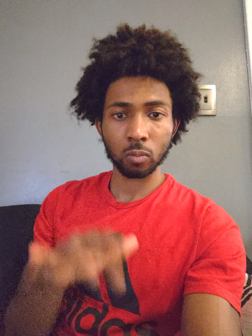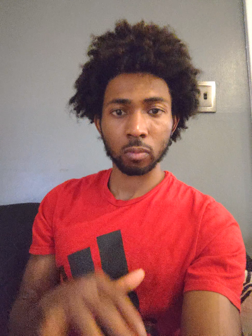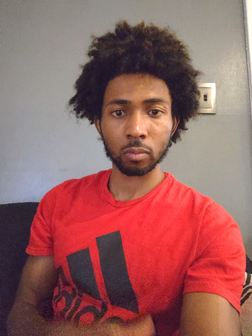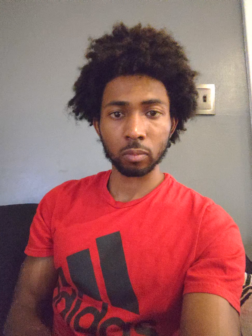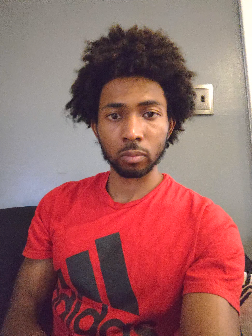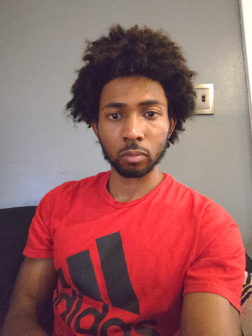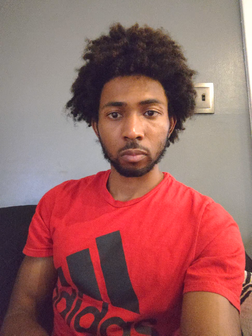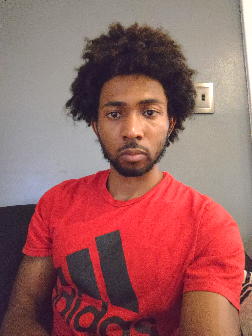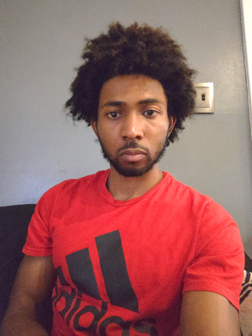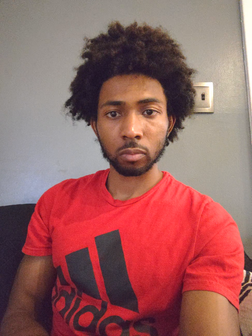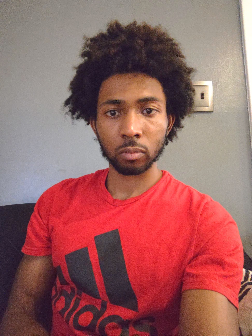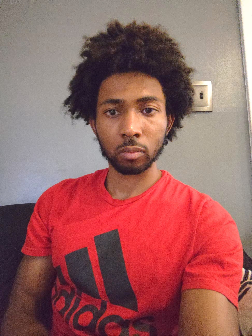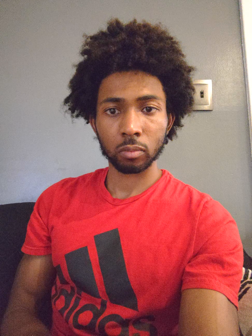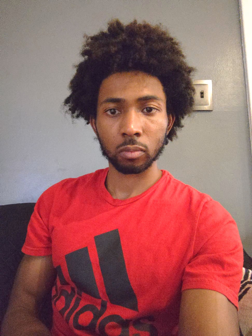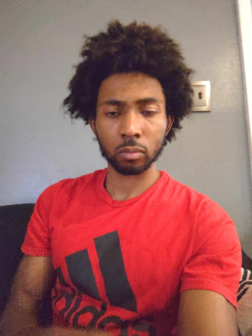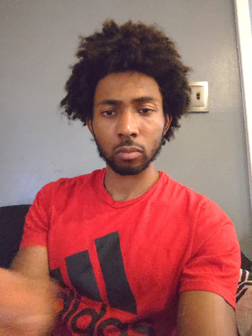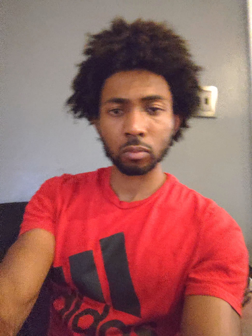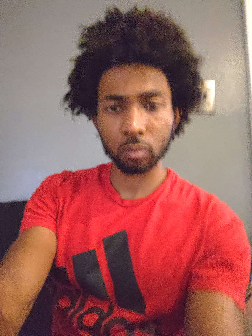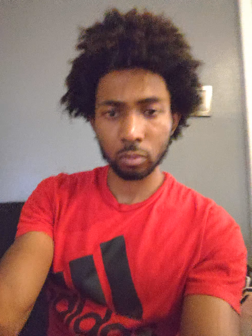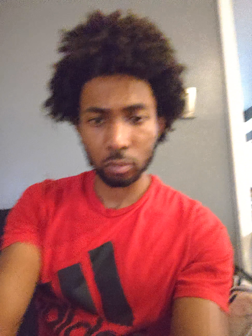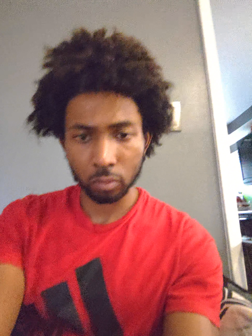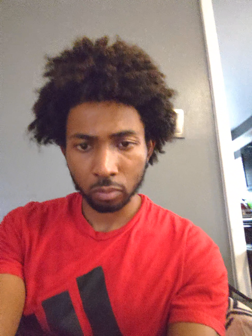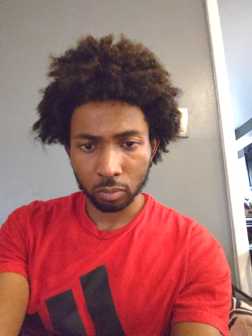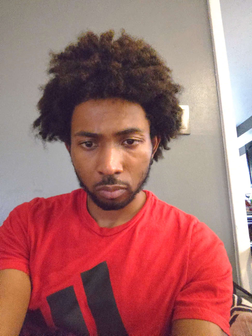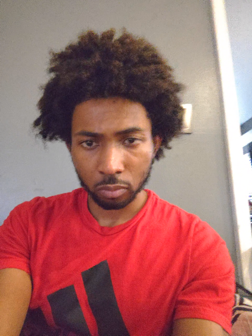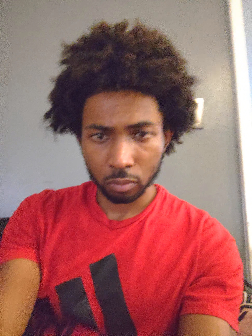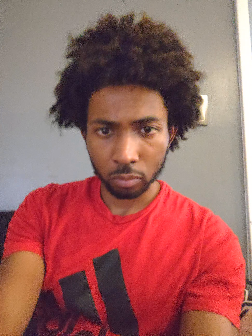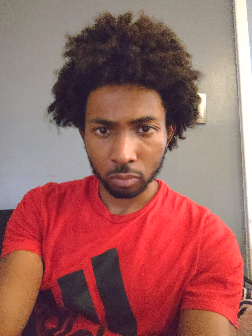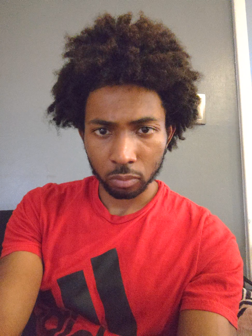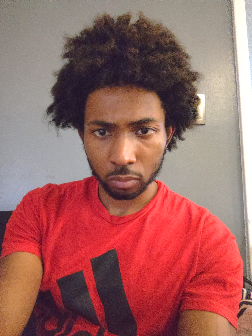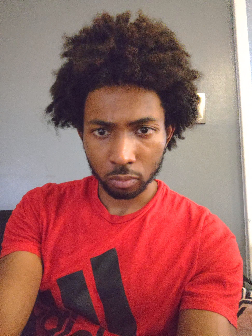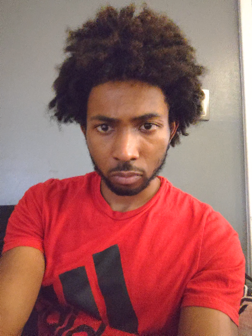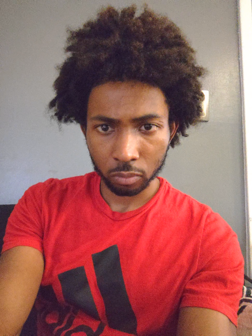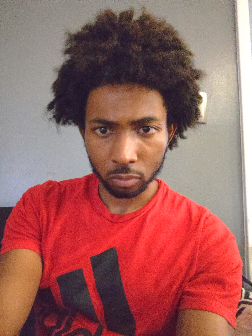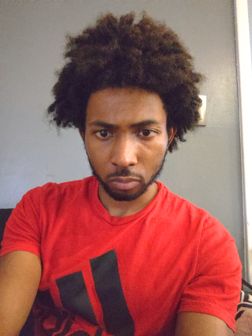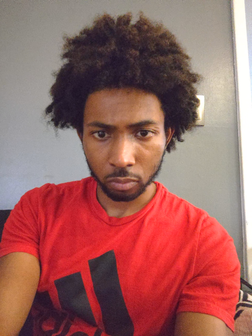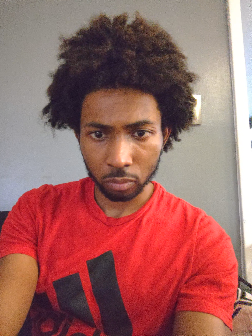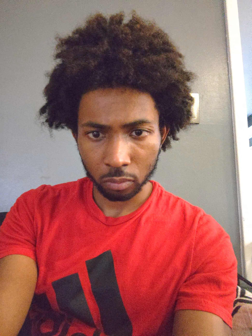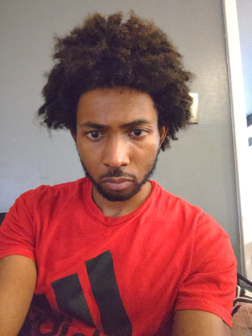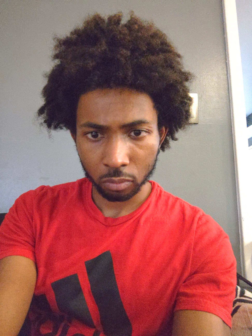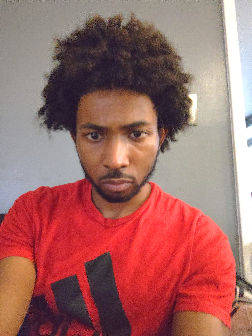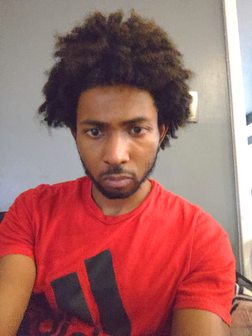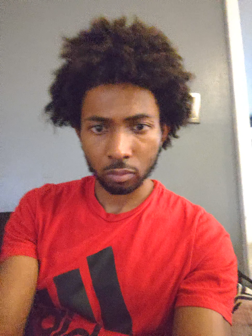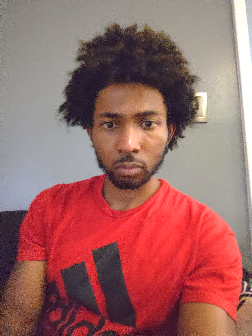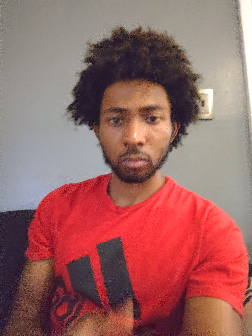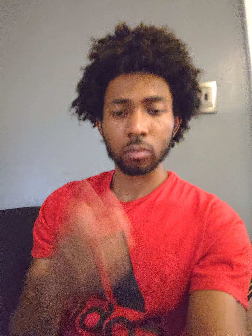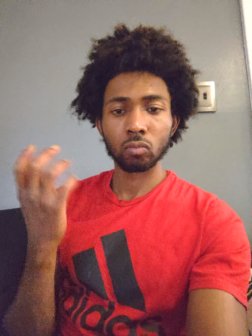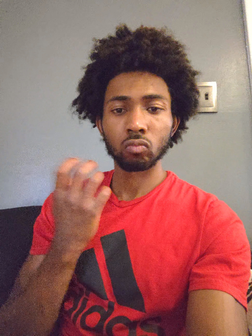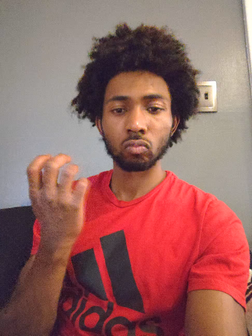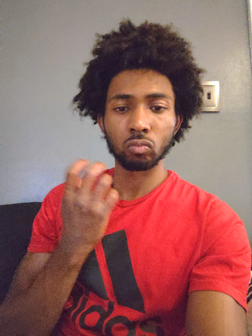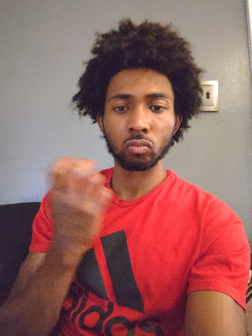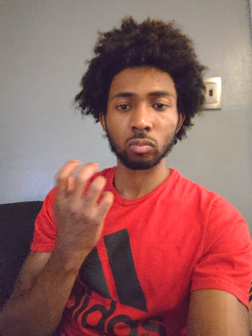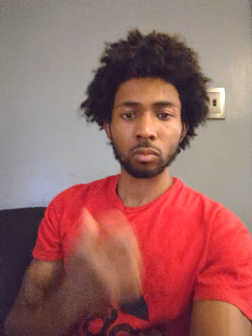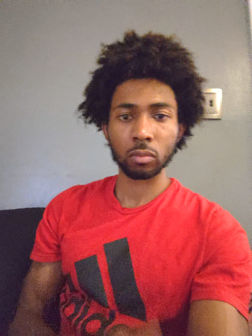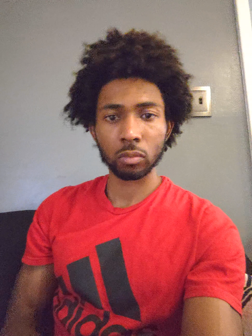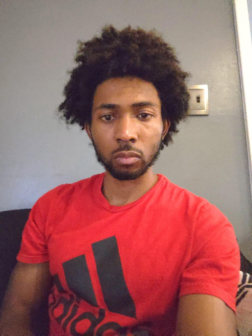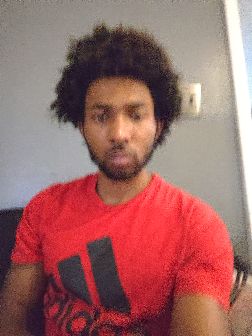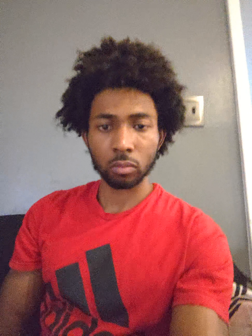shake